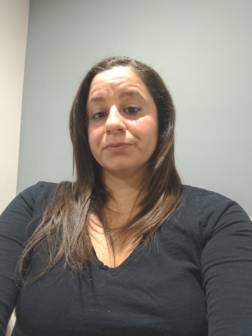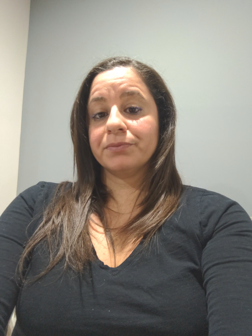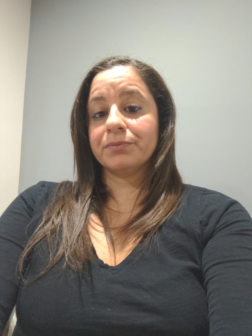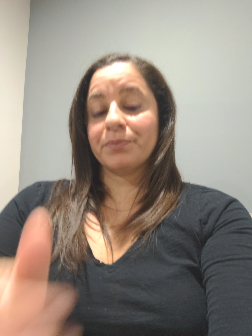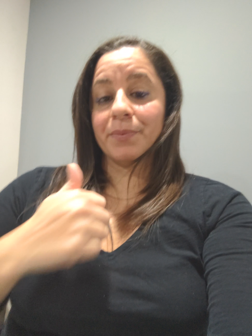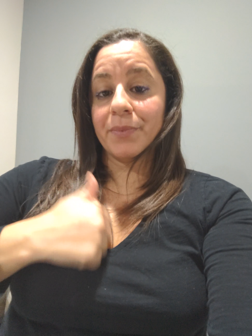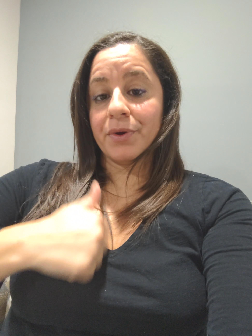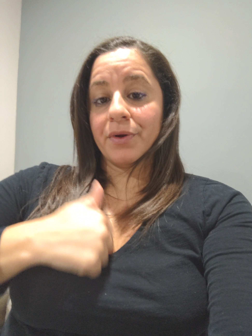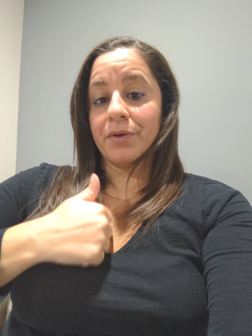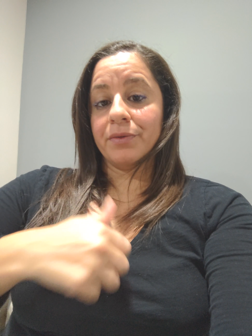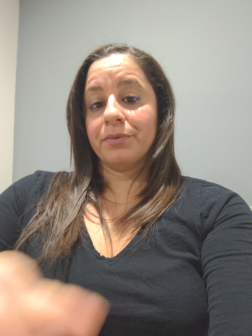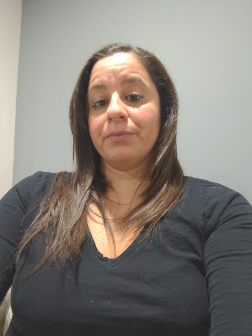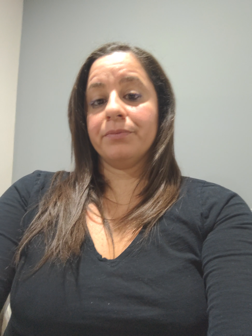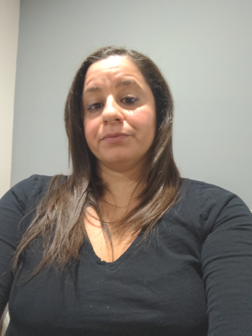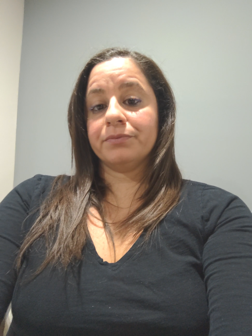bath